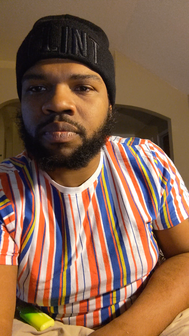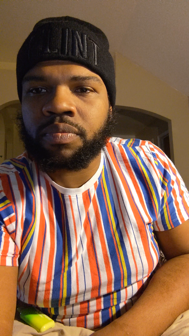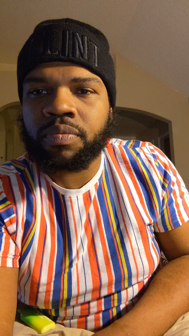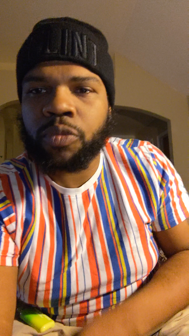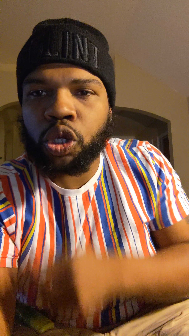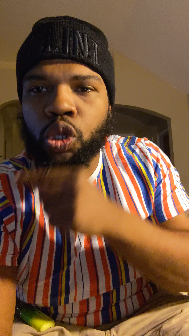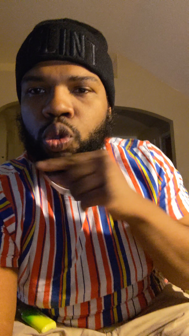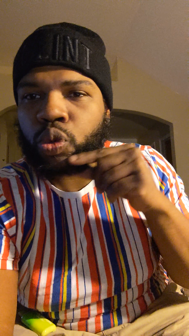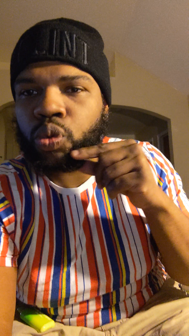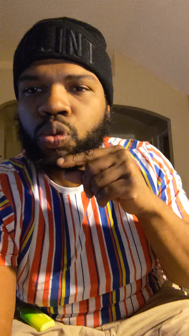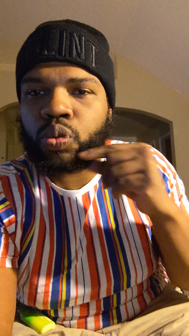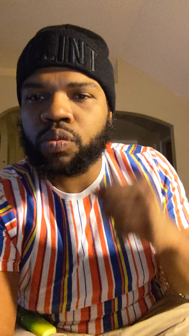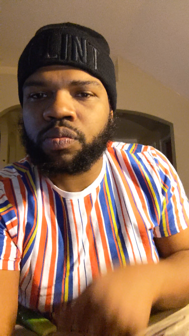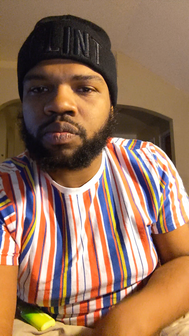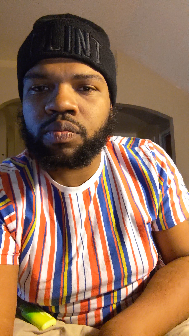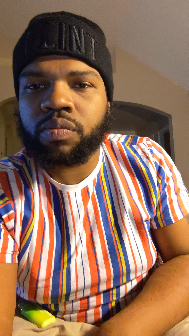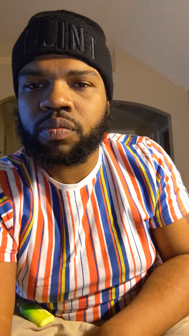glue